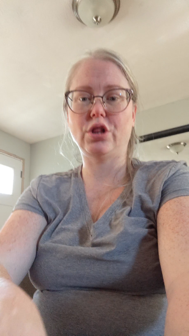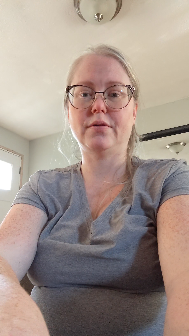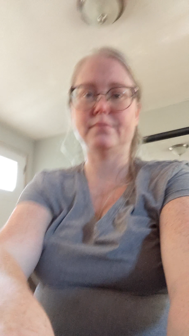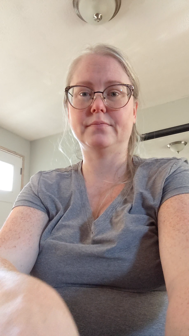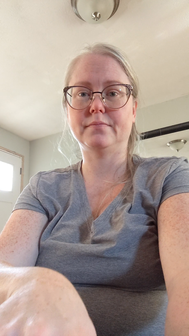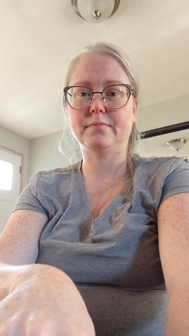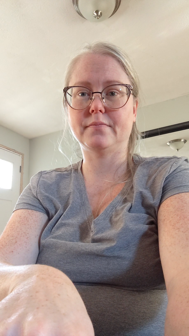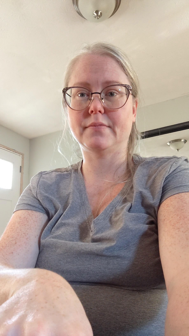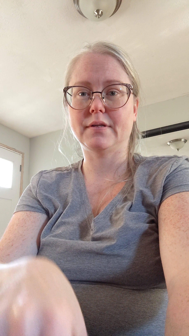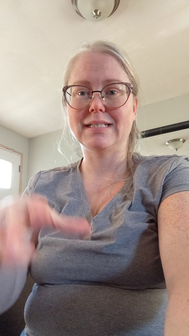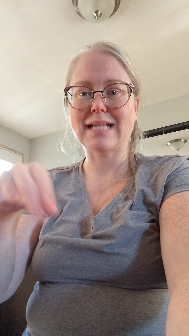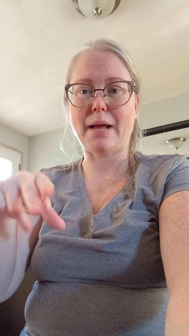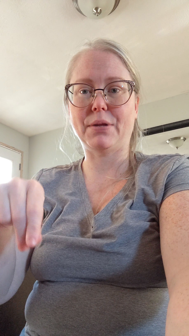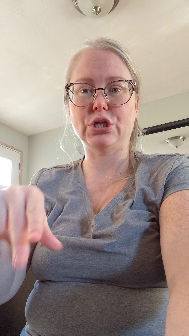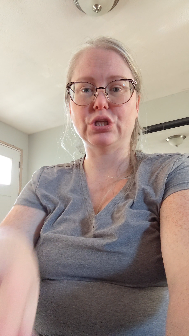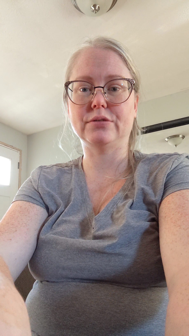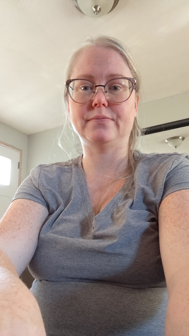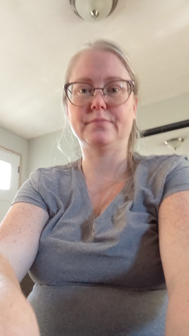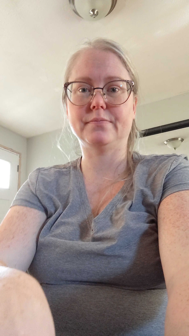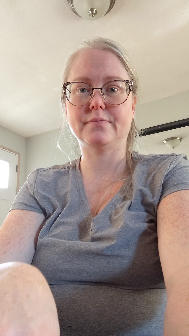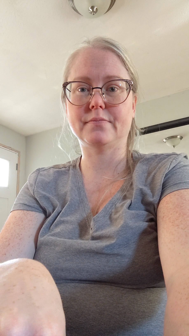diaper